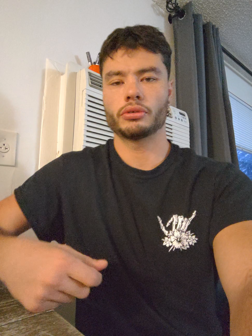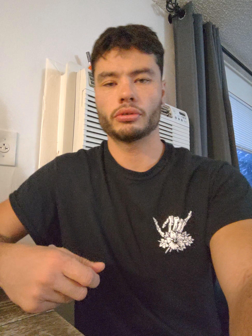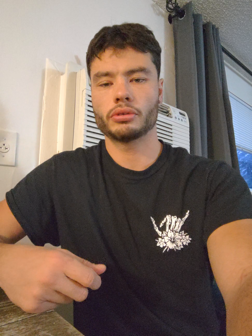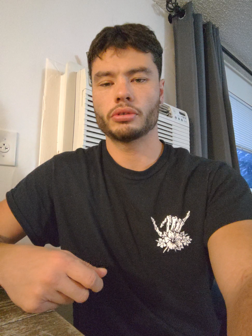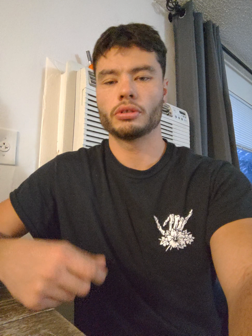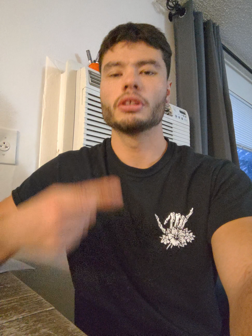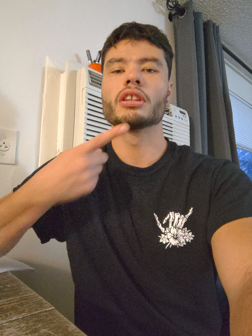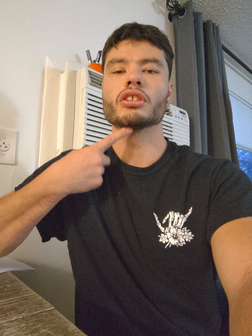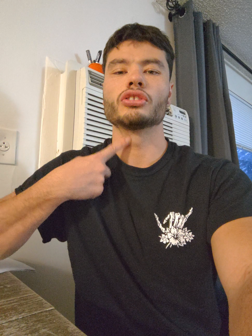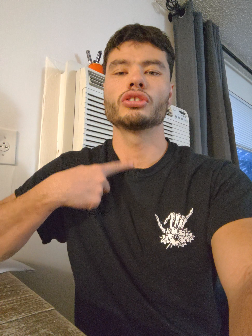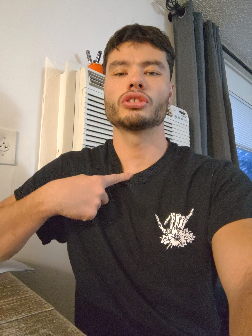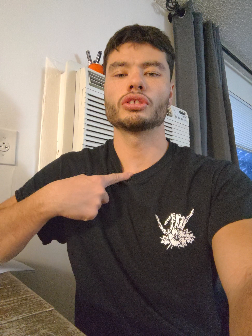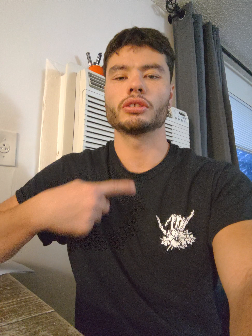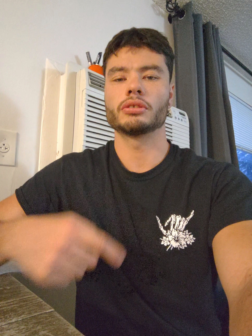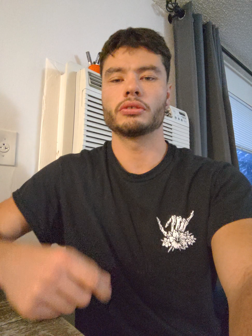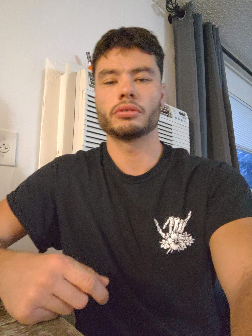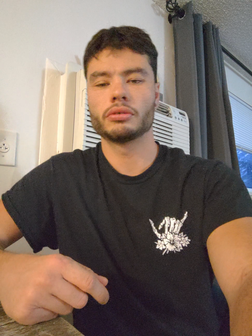thirsty